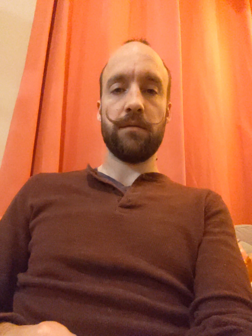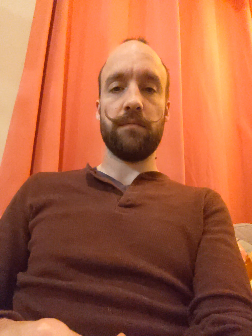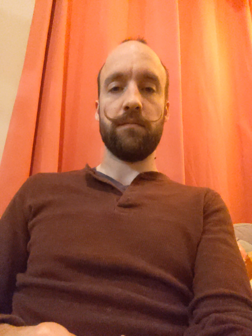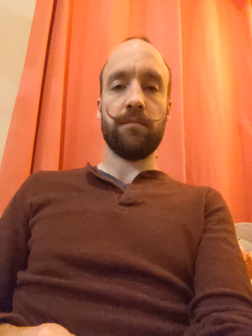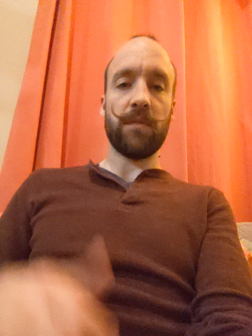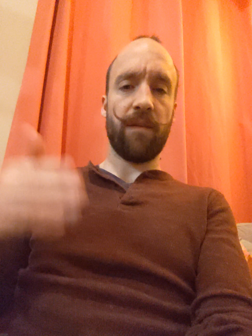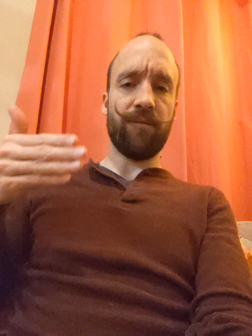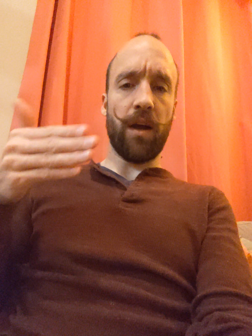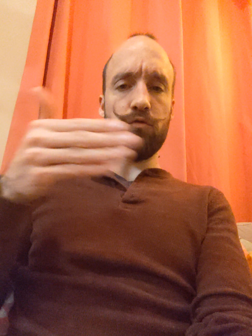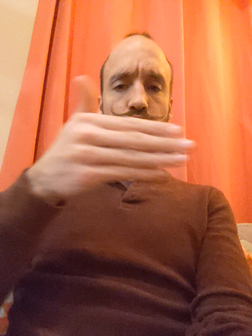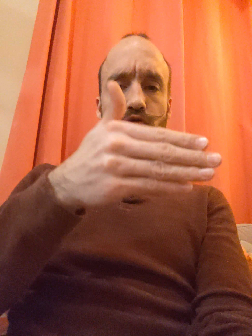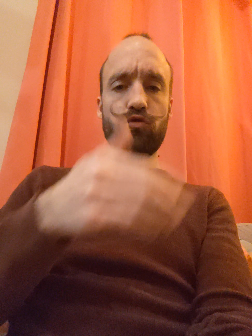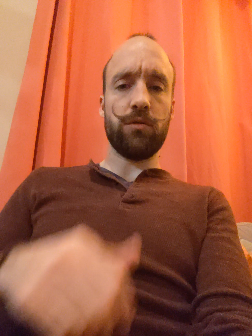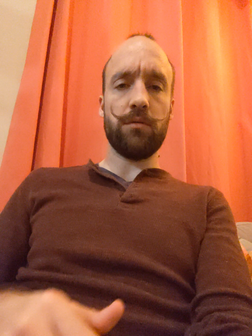fish